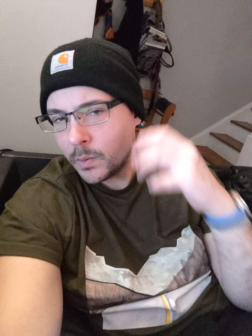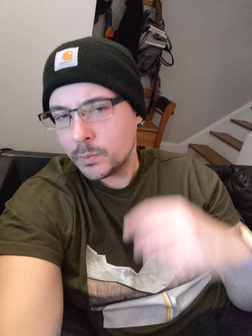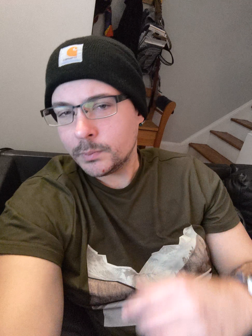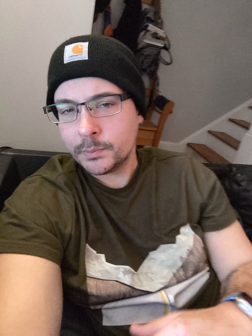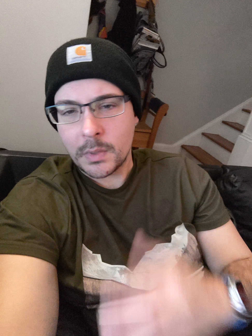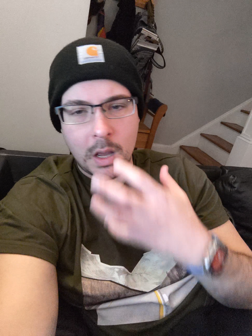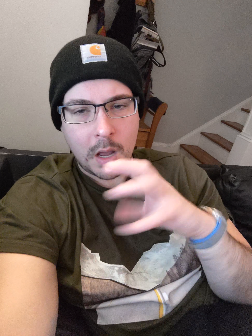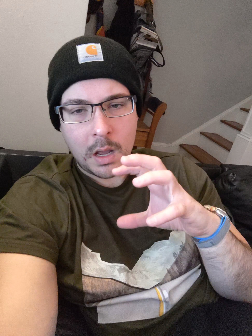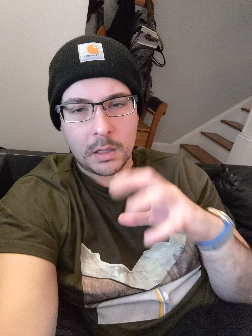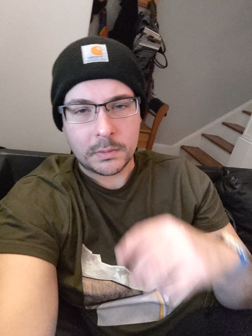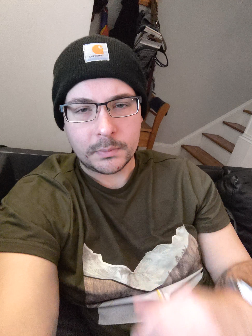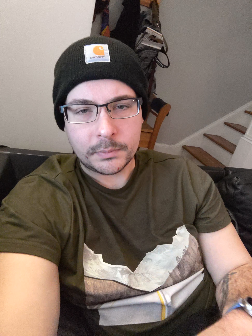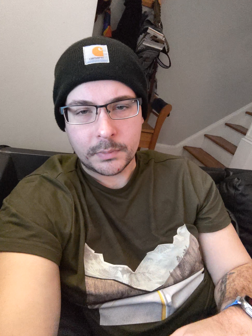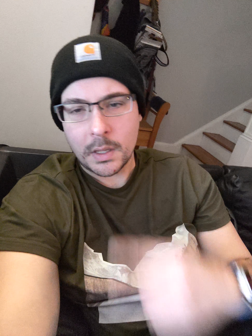hot